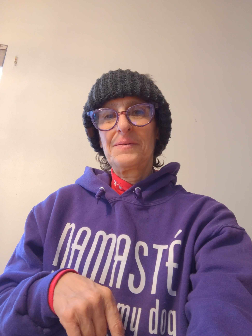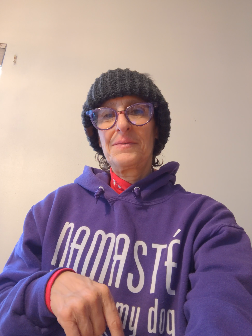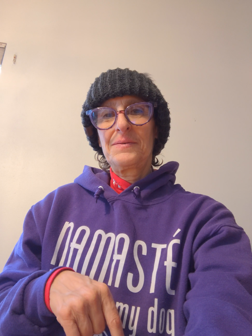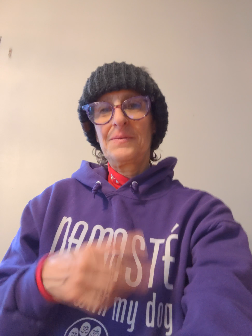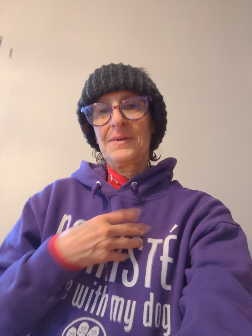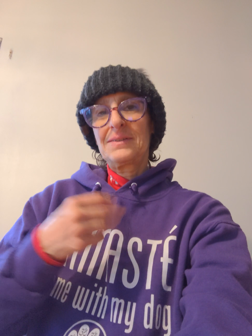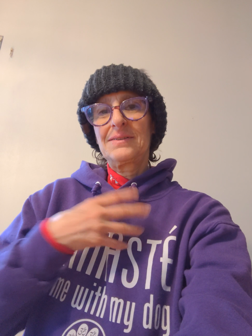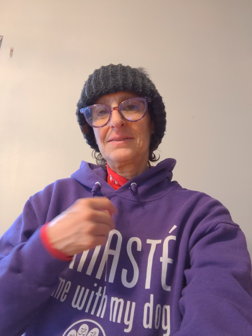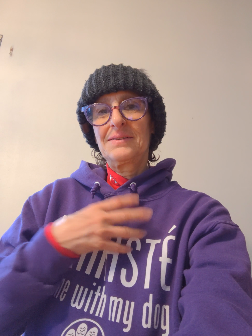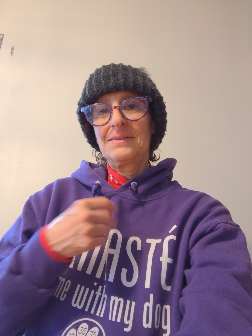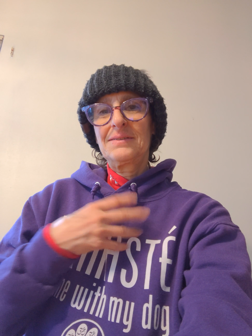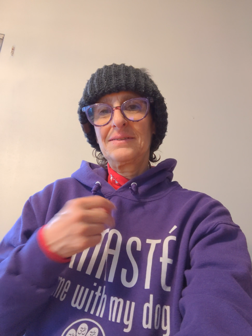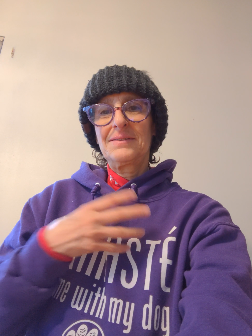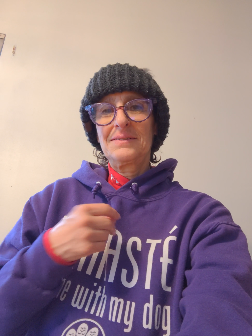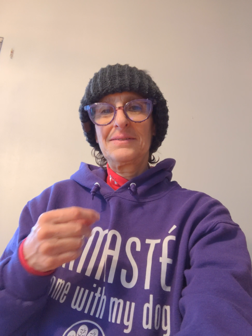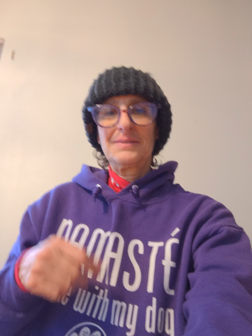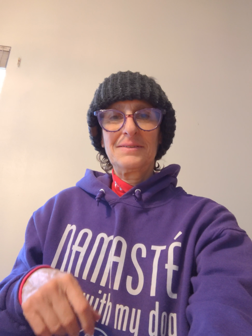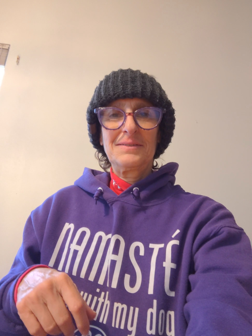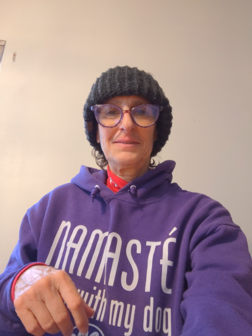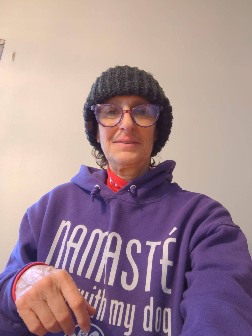white